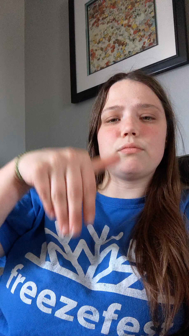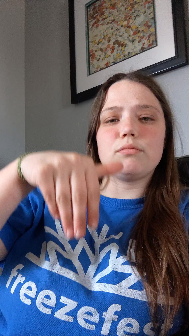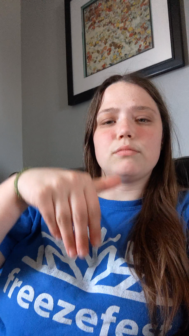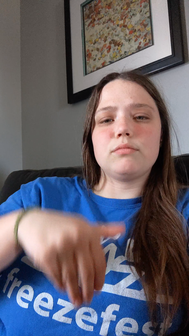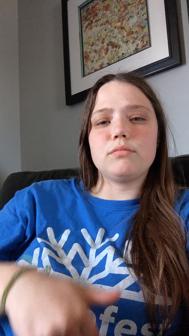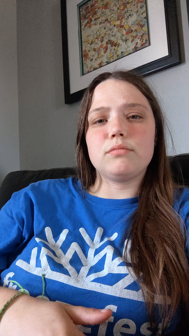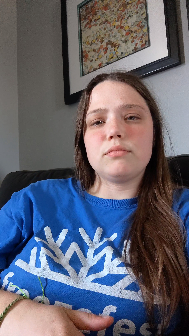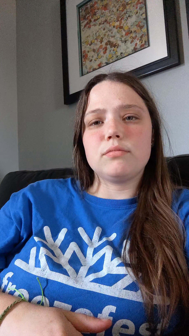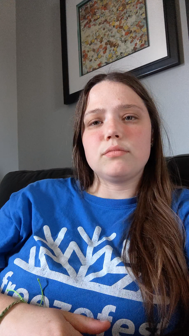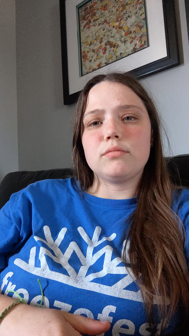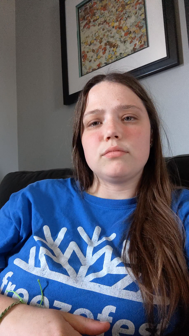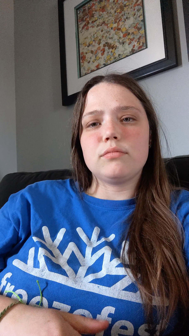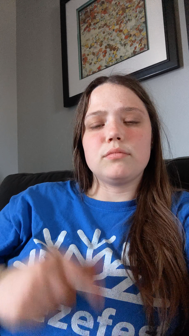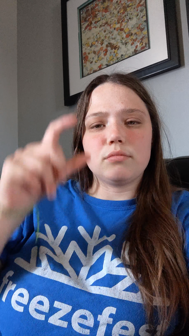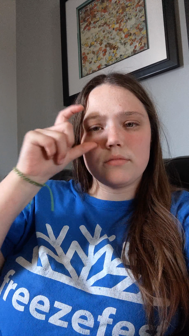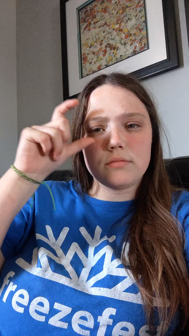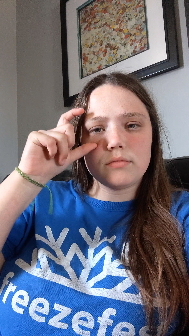glasses